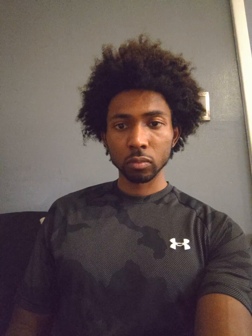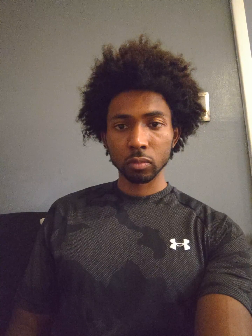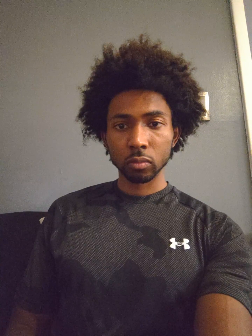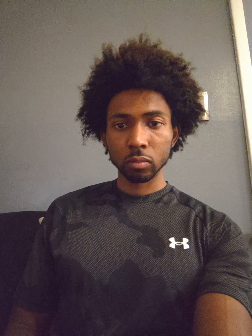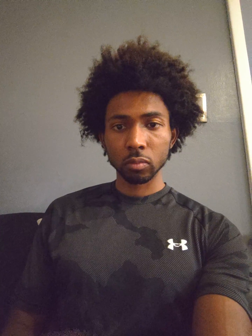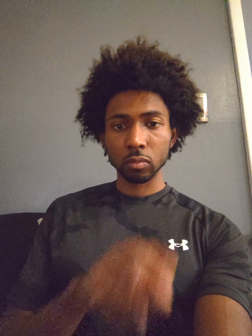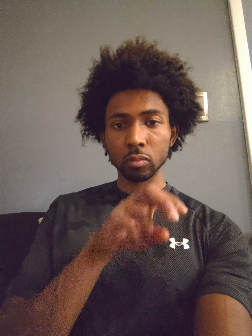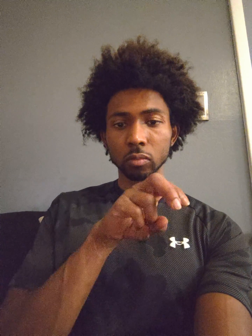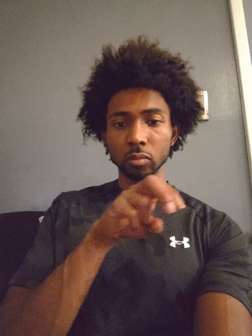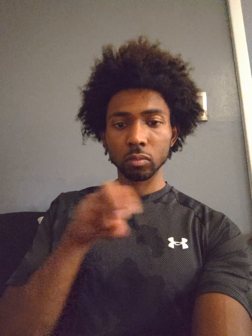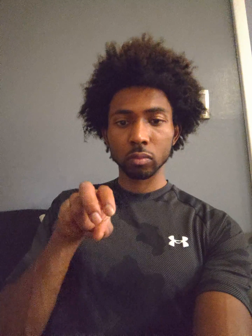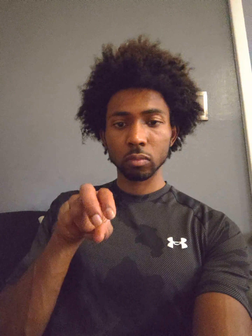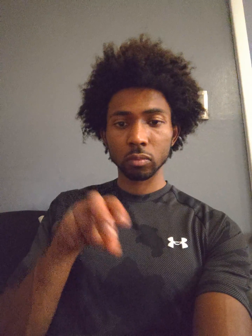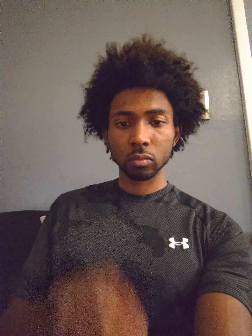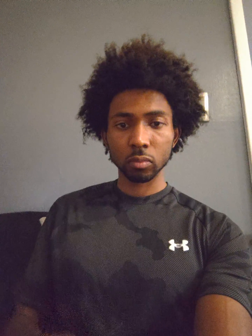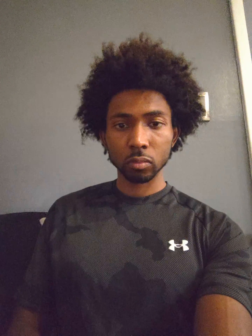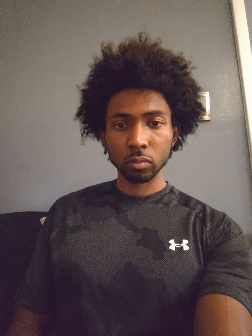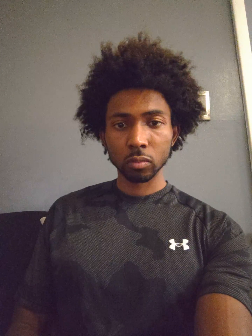bench